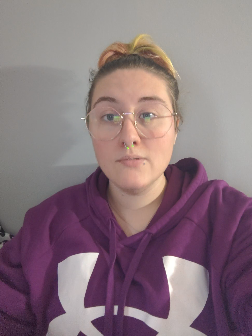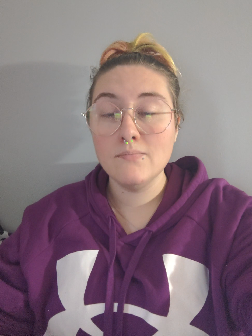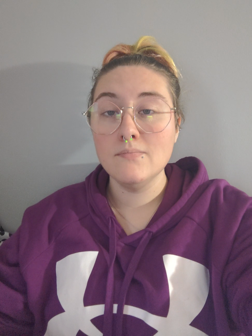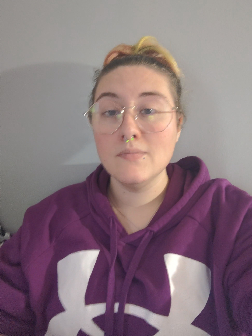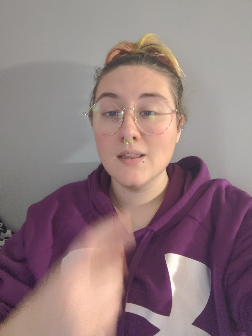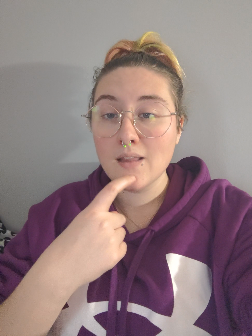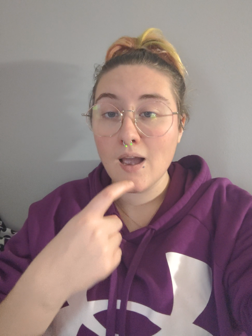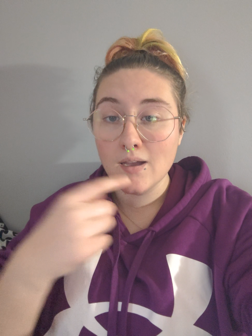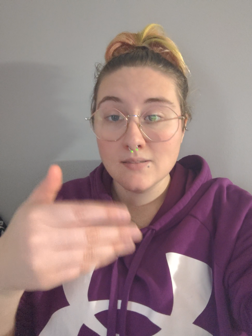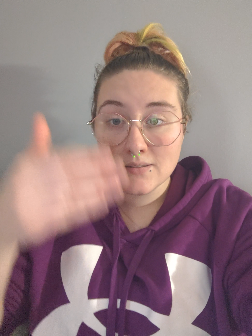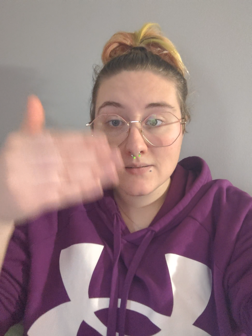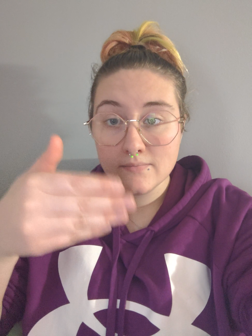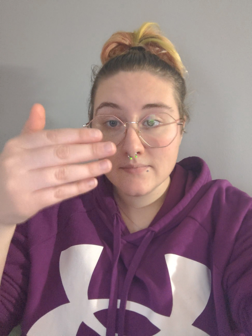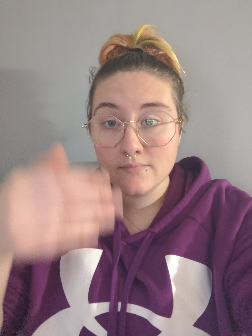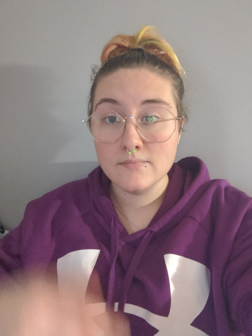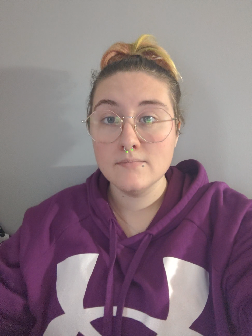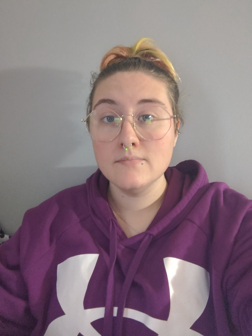window